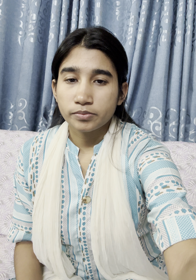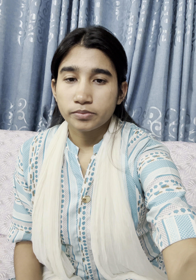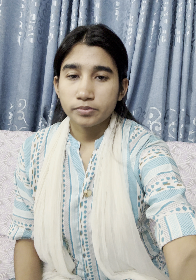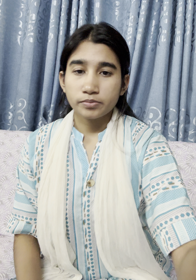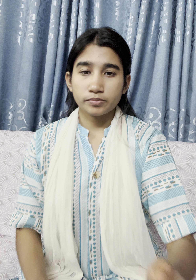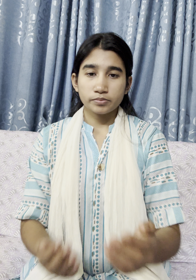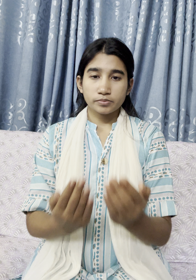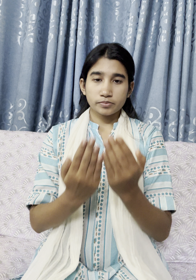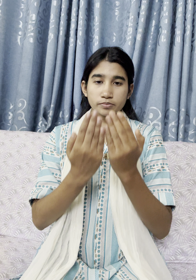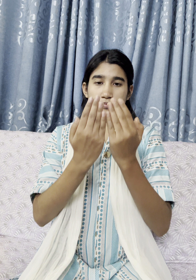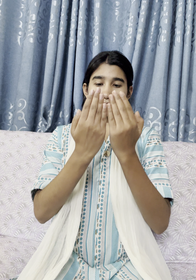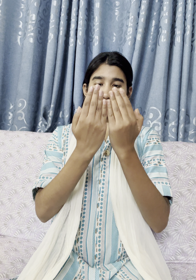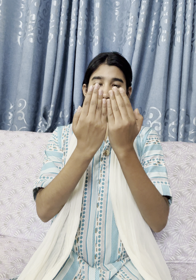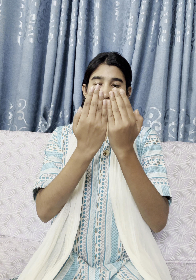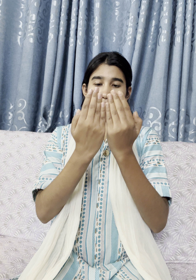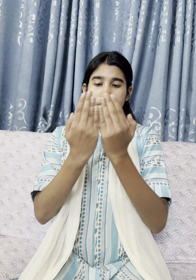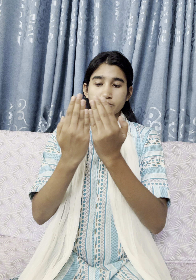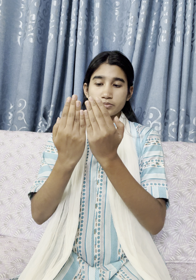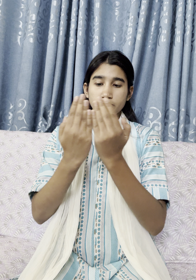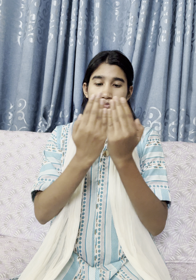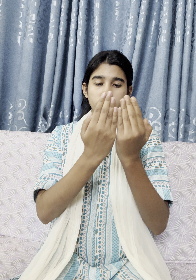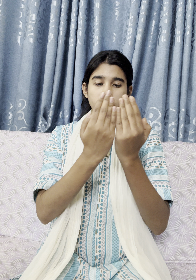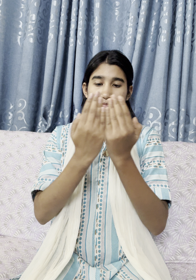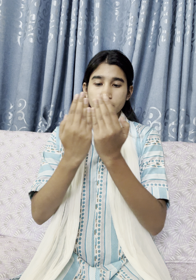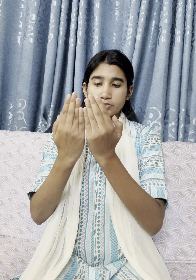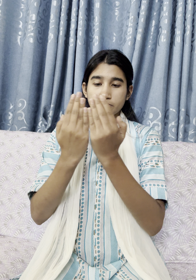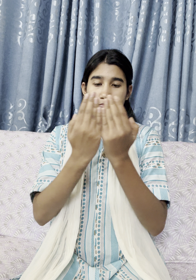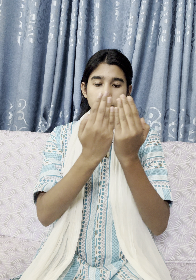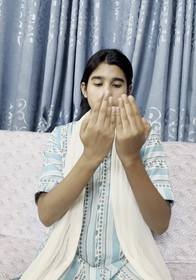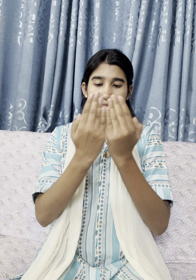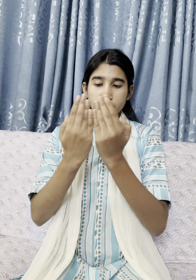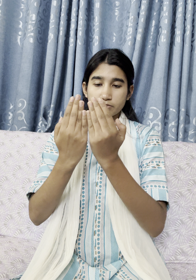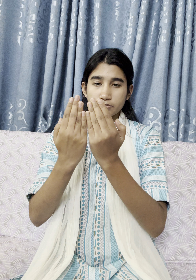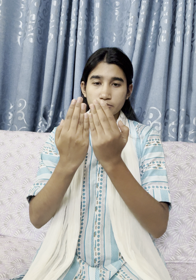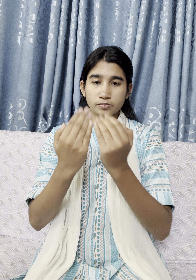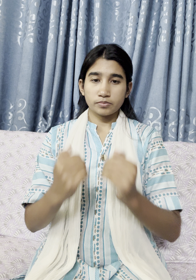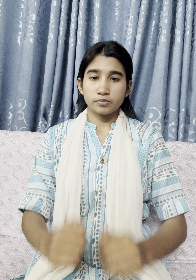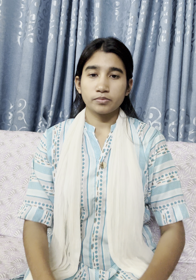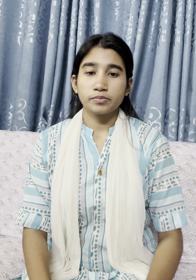পড়া